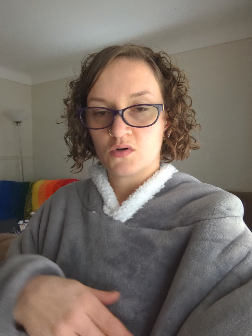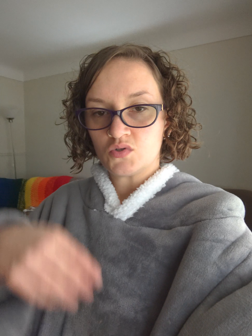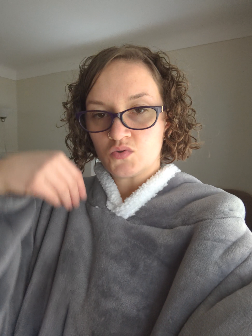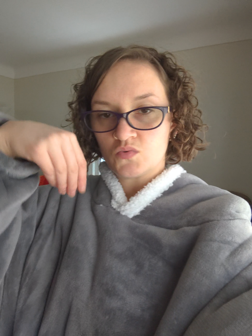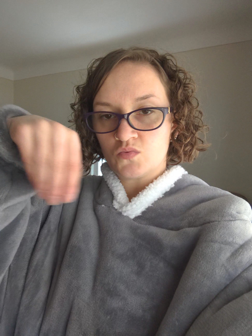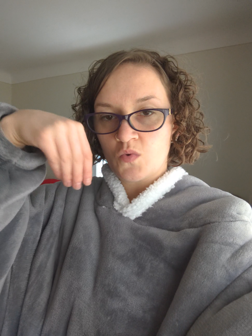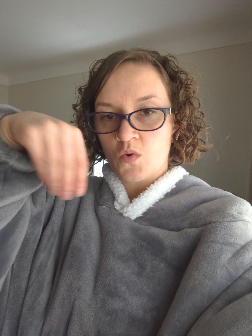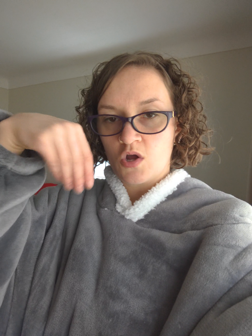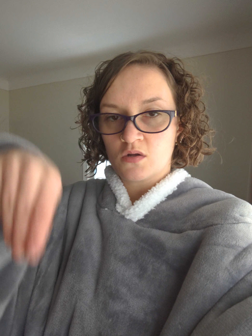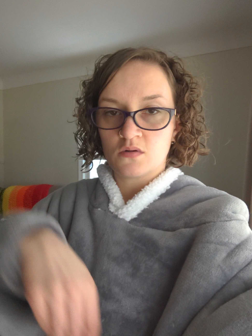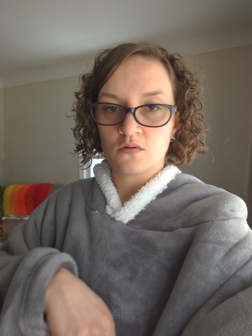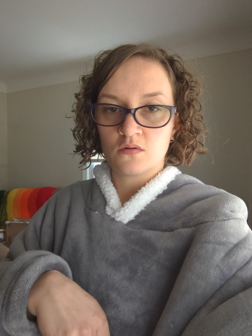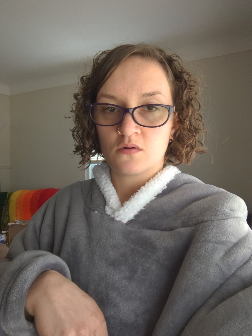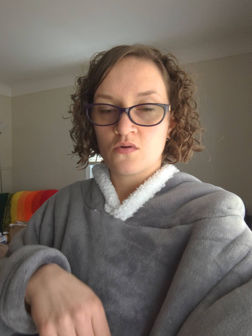store